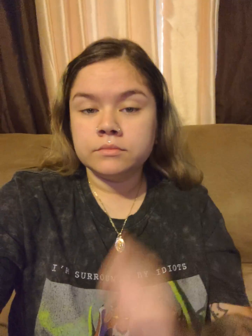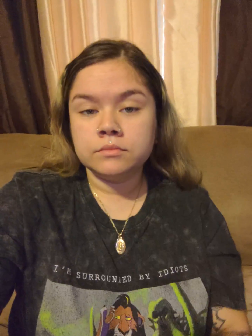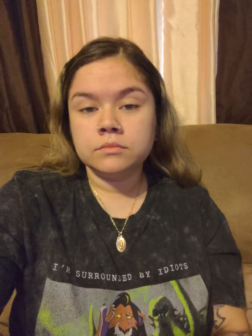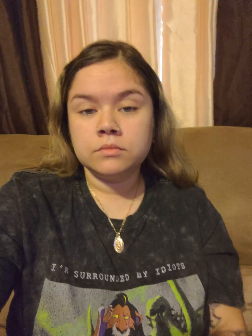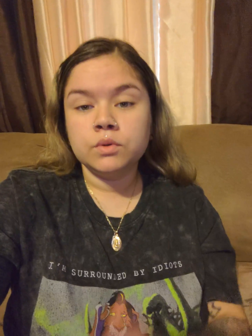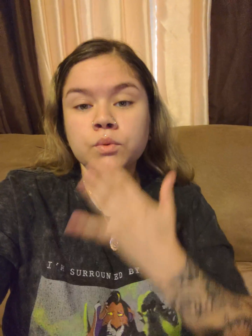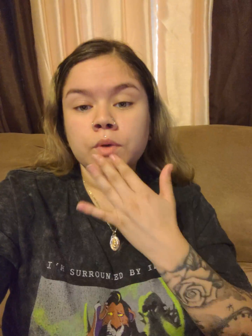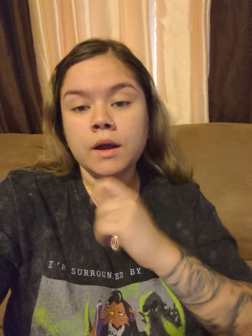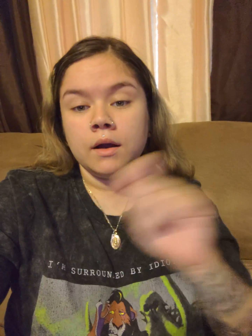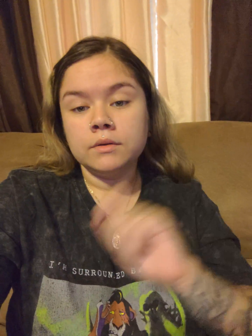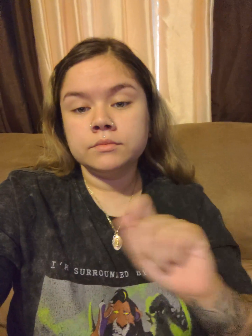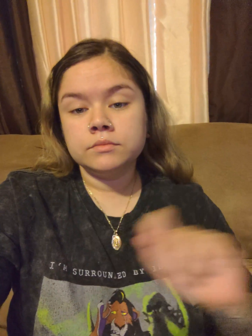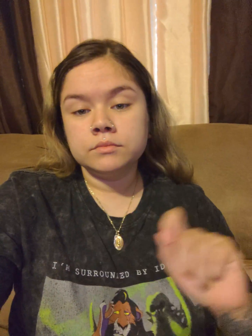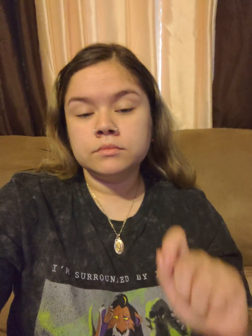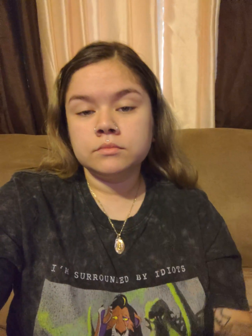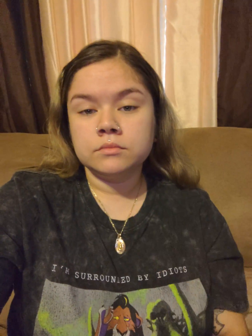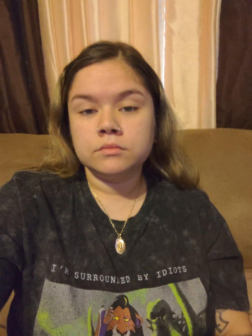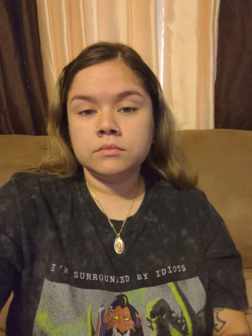crayon